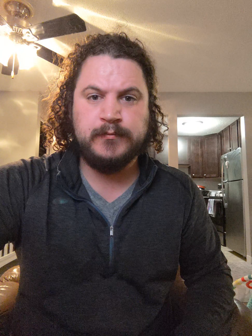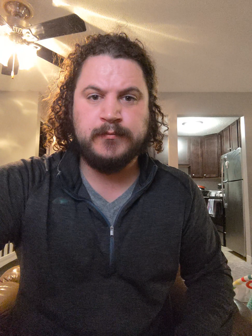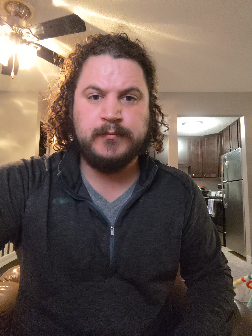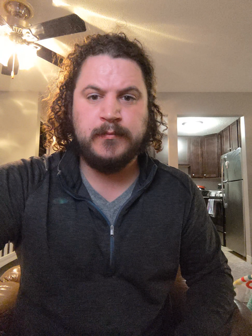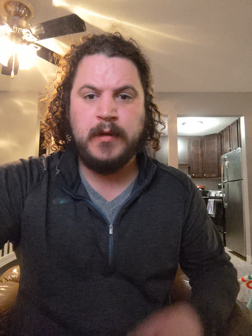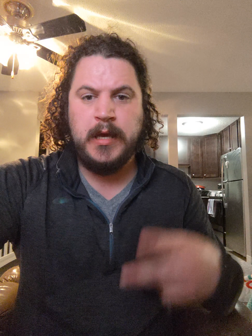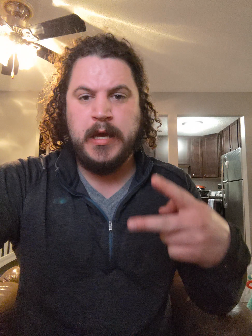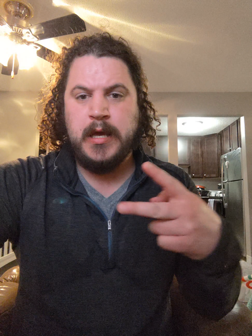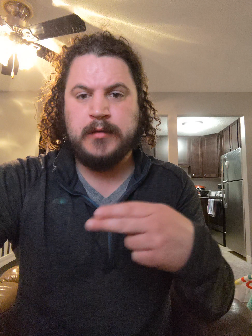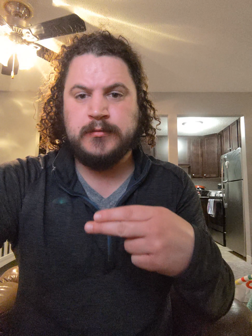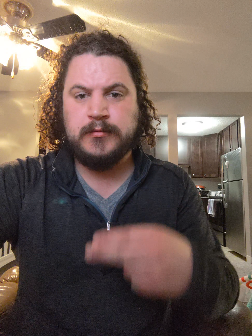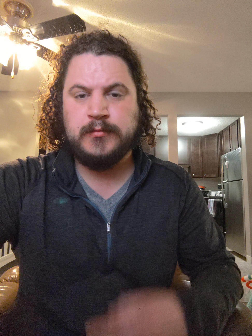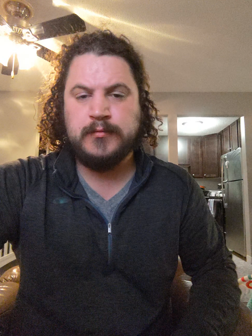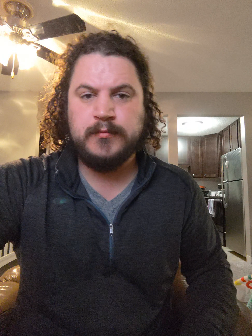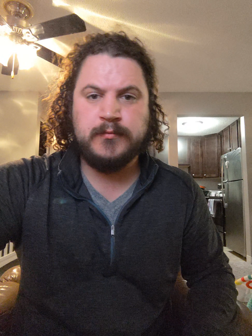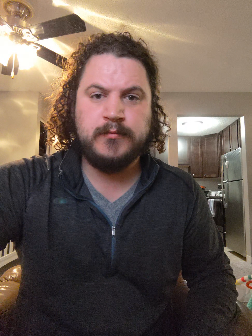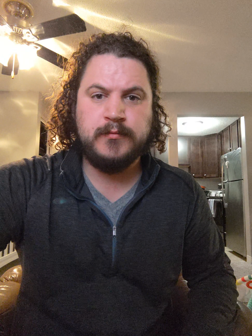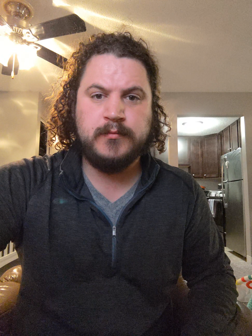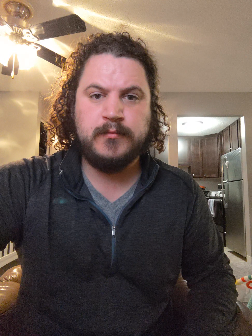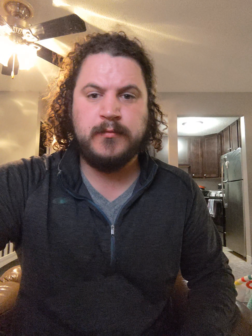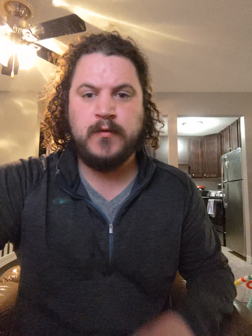cut